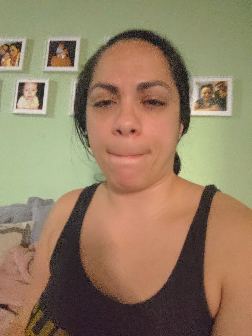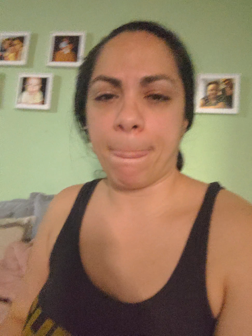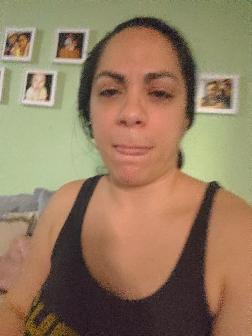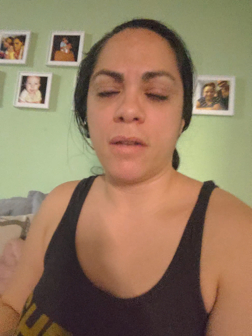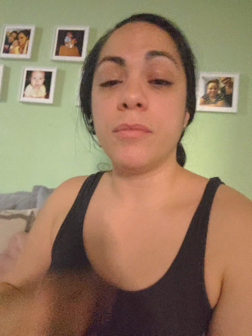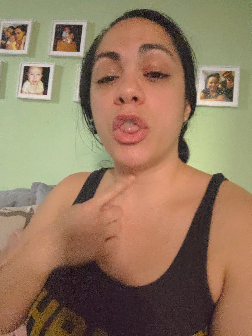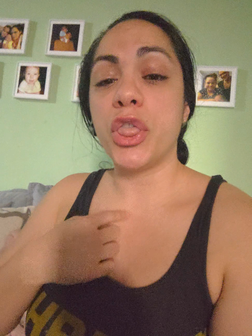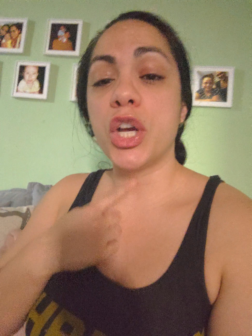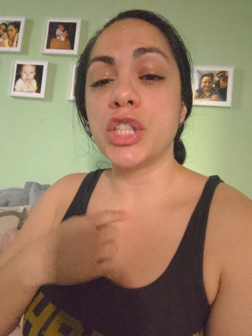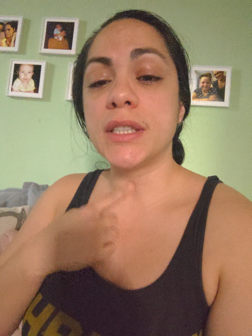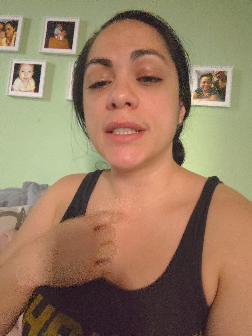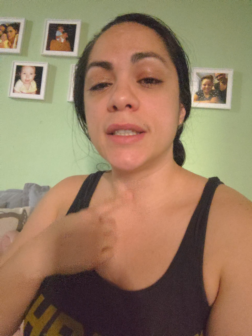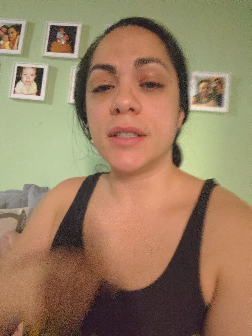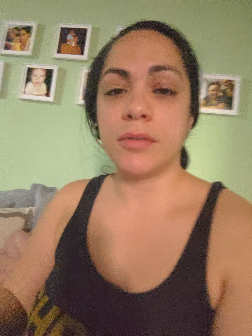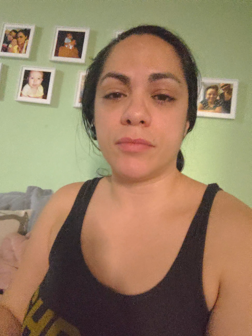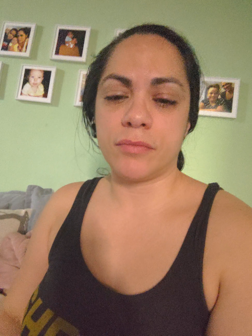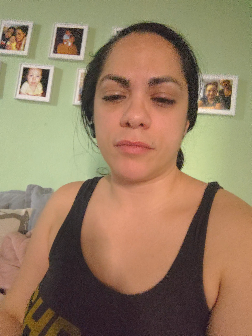thirsty